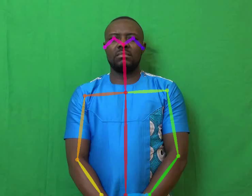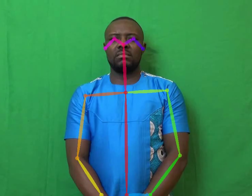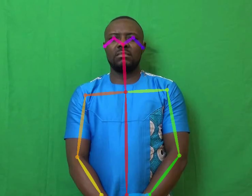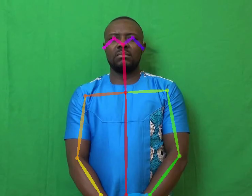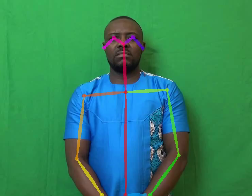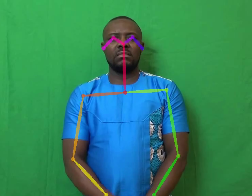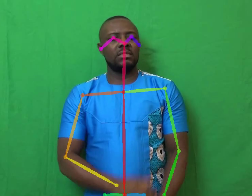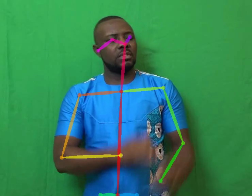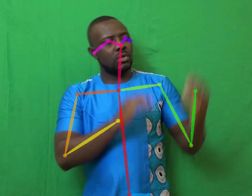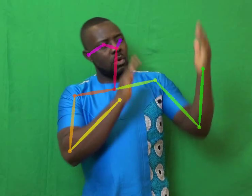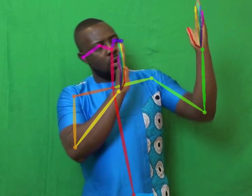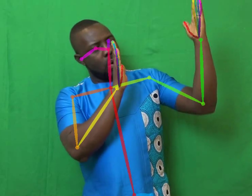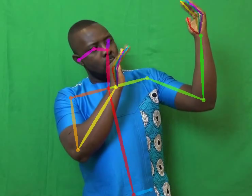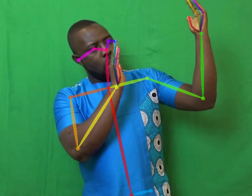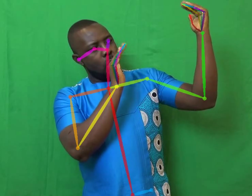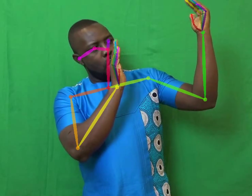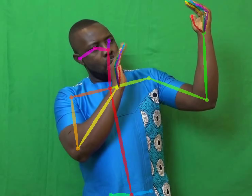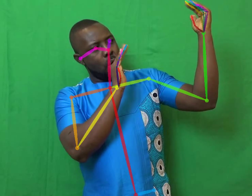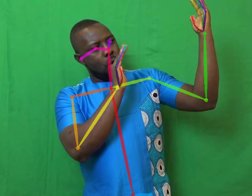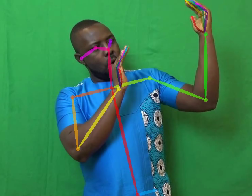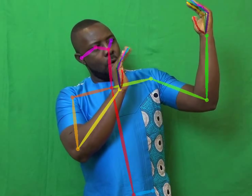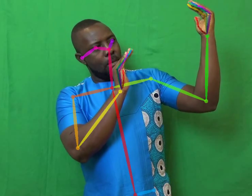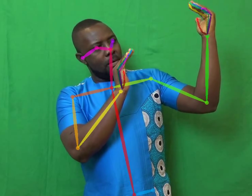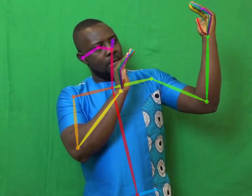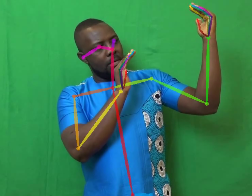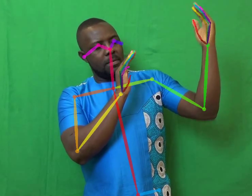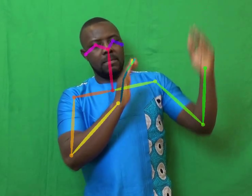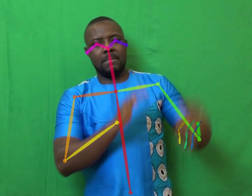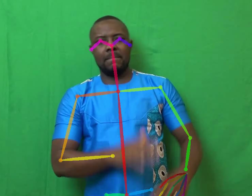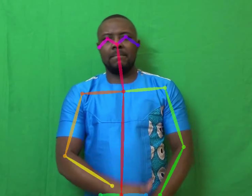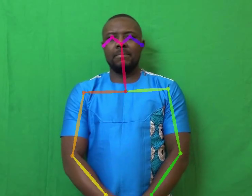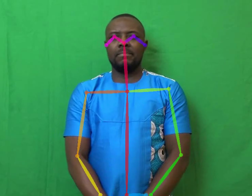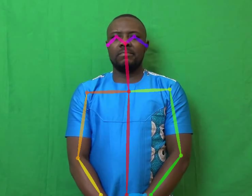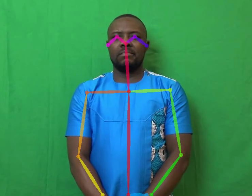hope